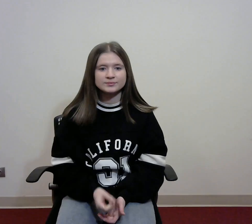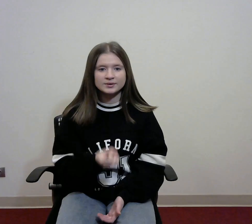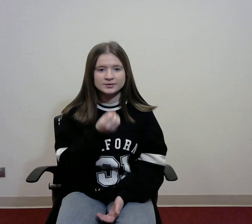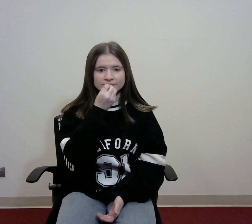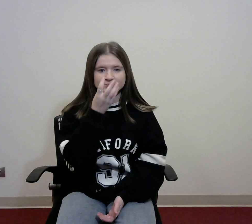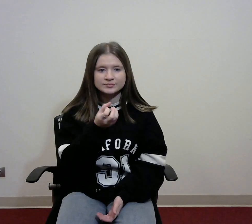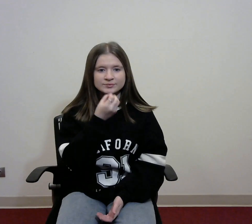bakı